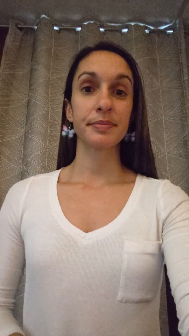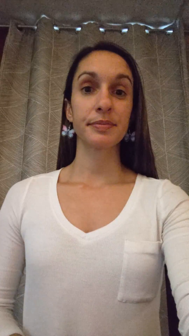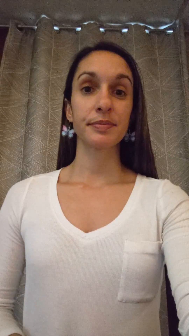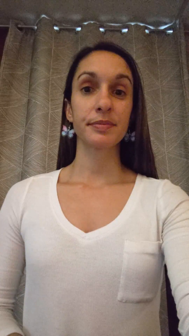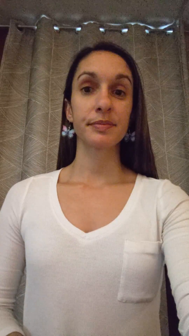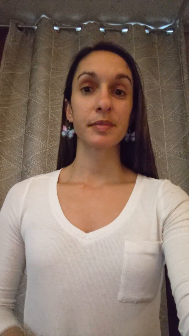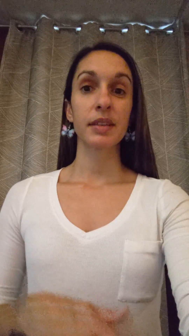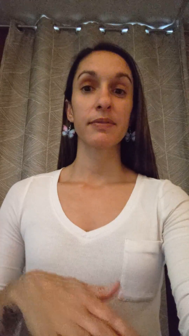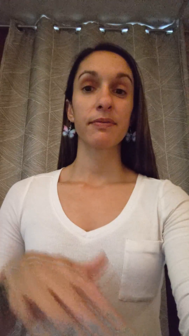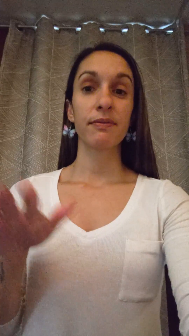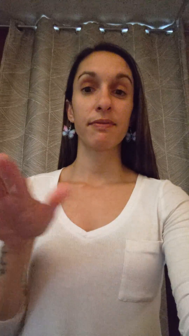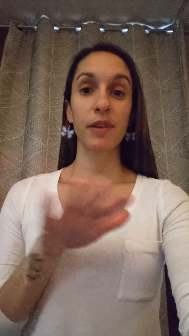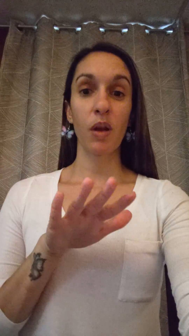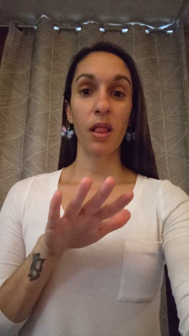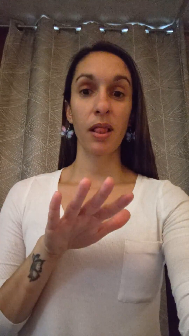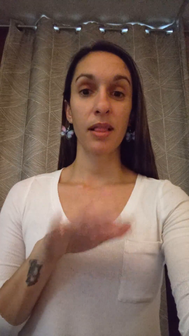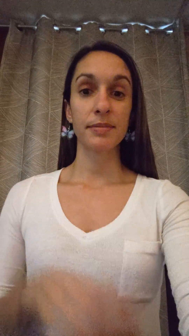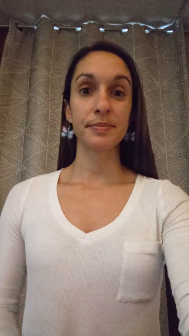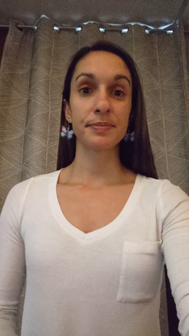full